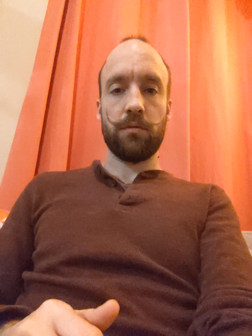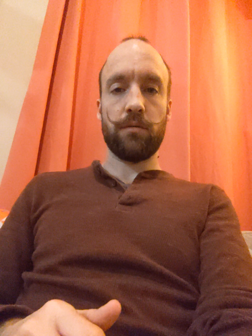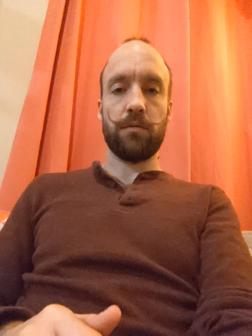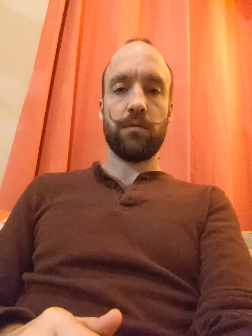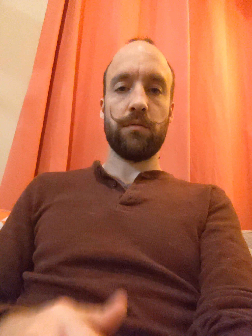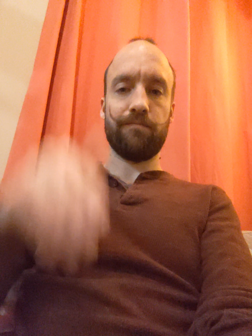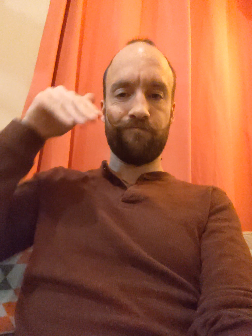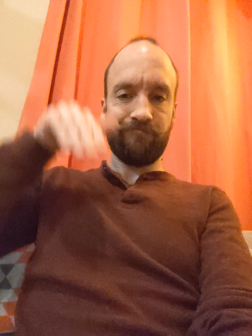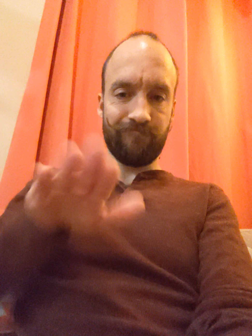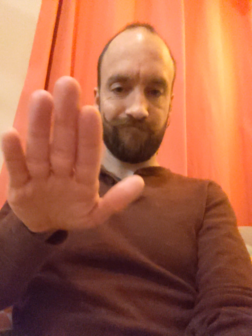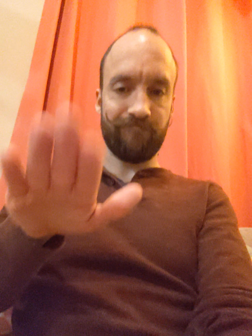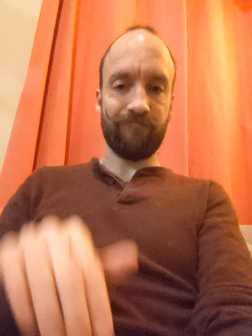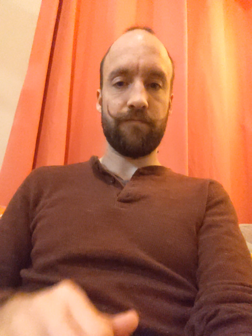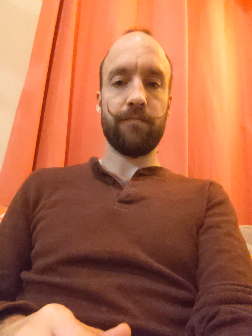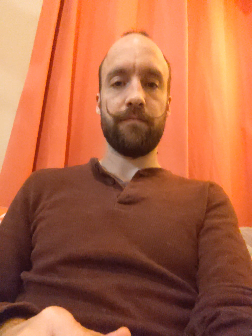into